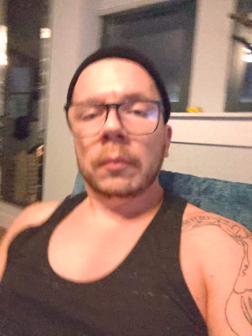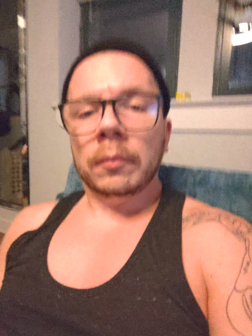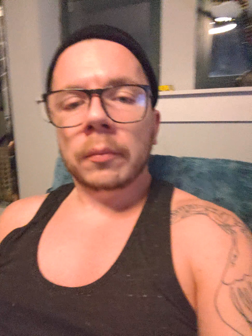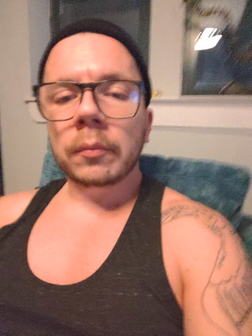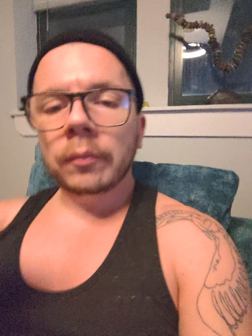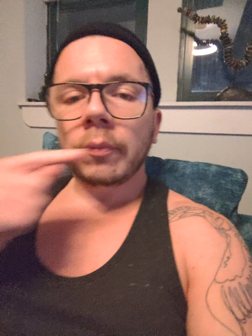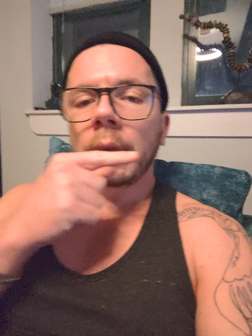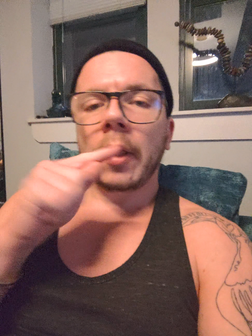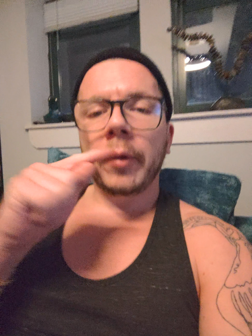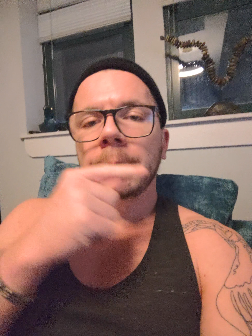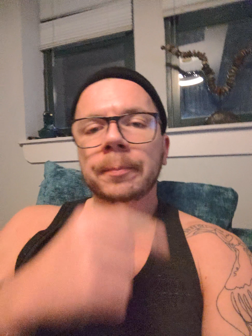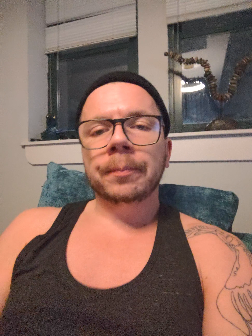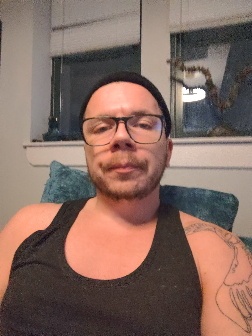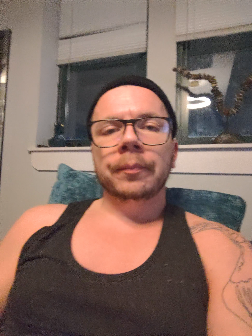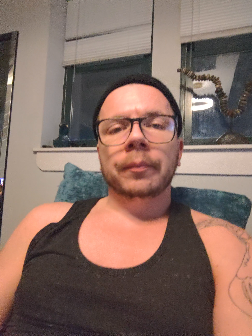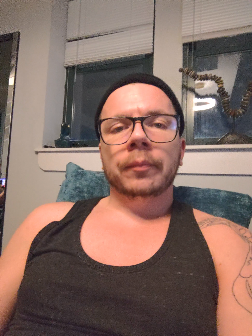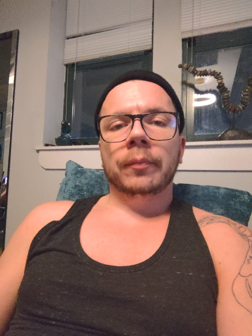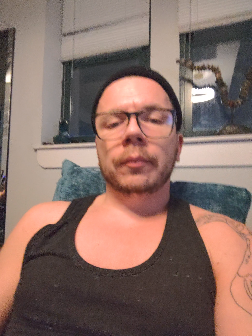carrot